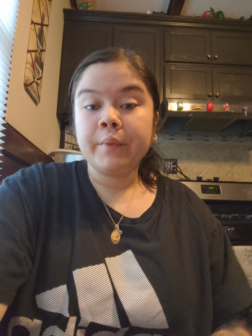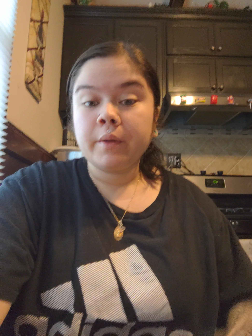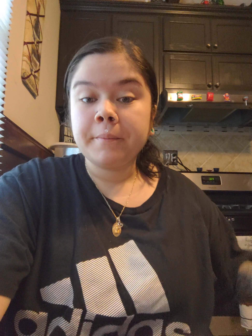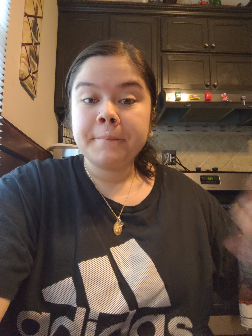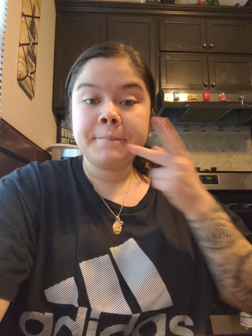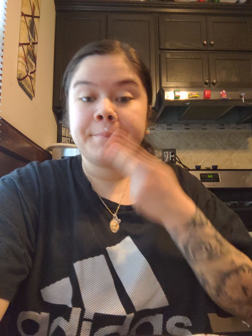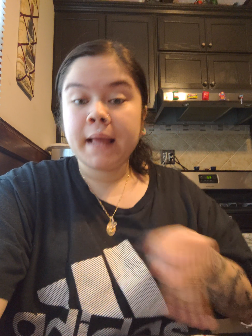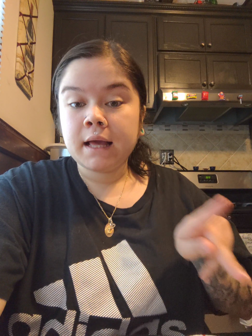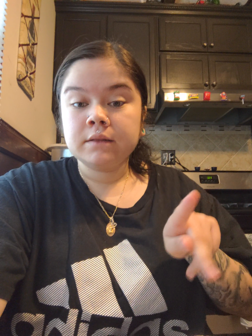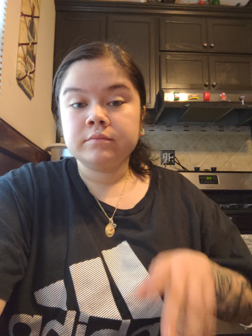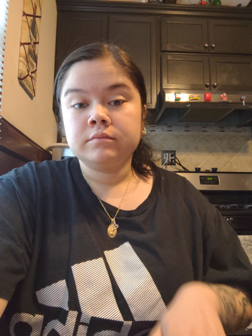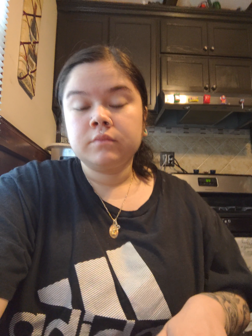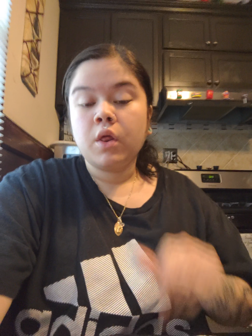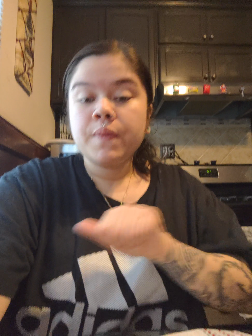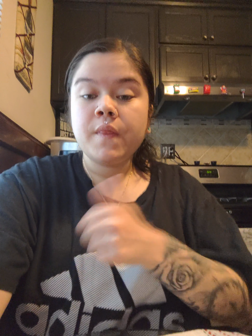pen